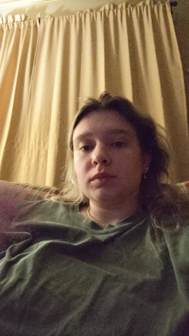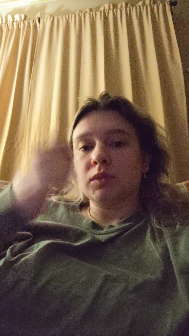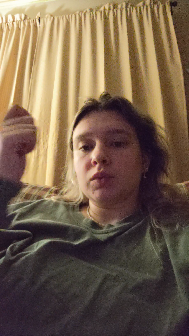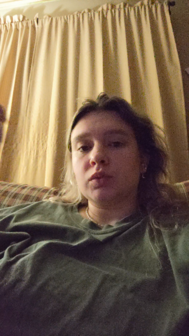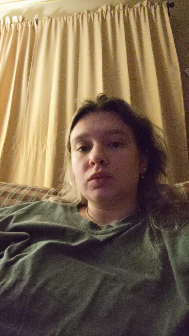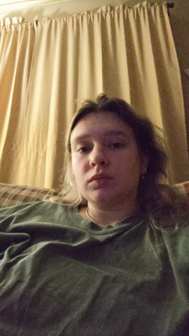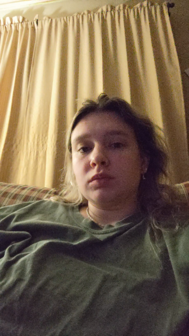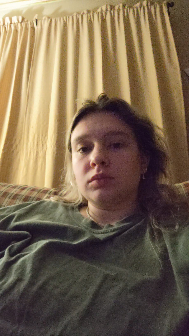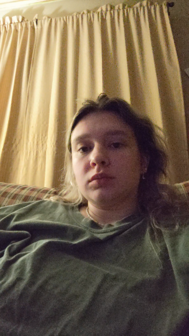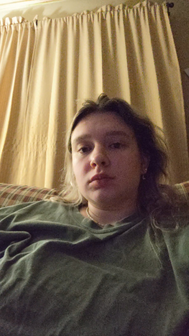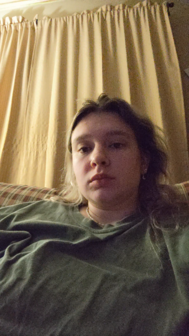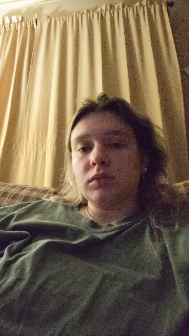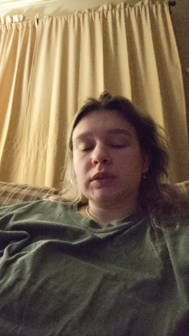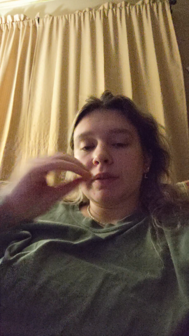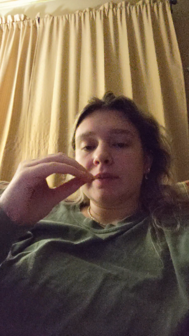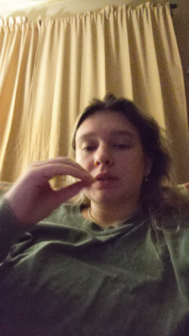fix